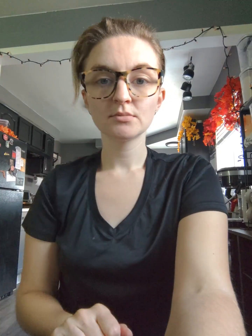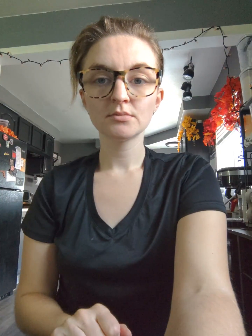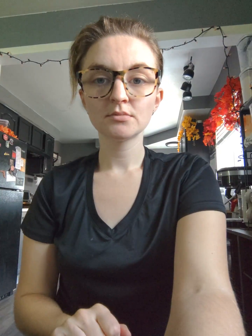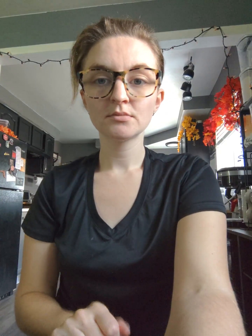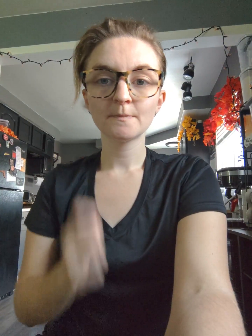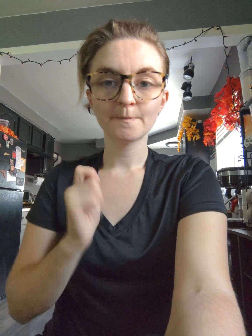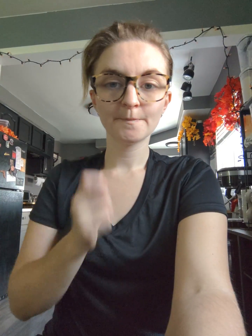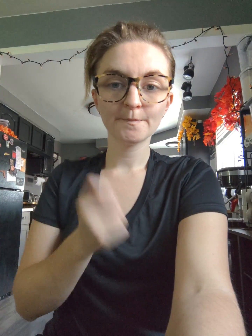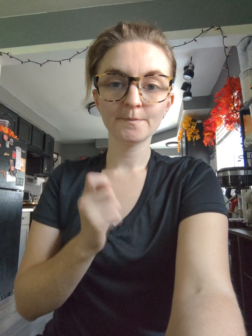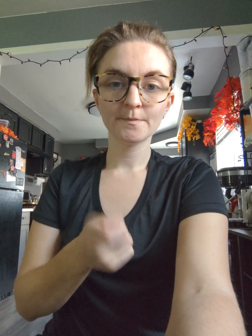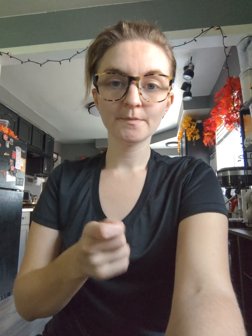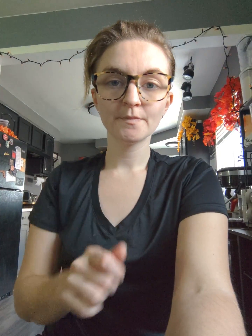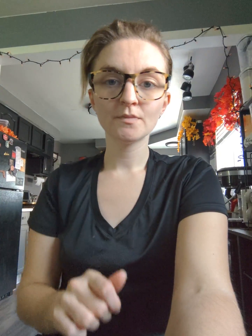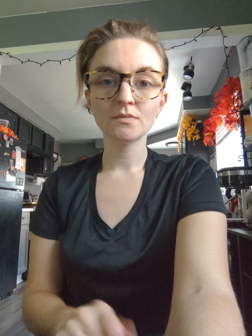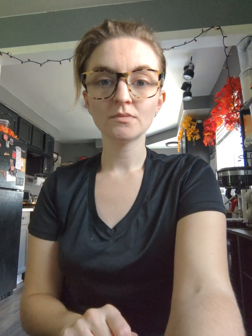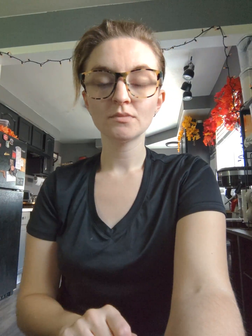hammer